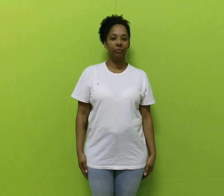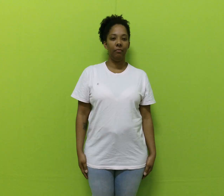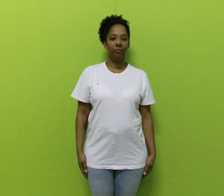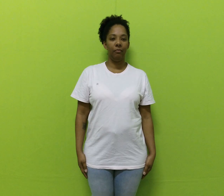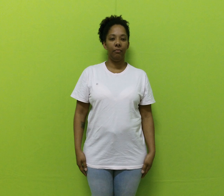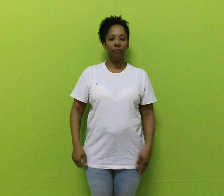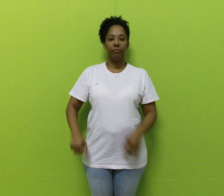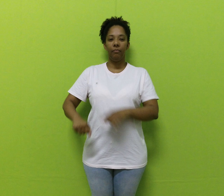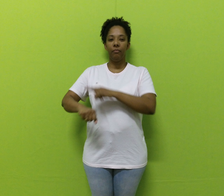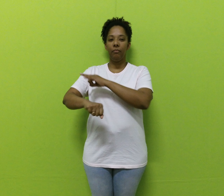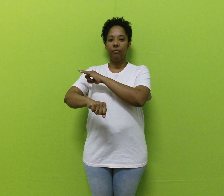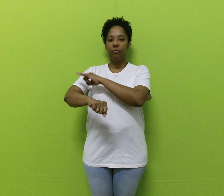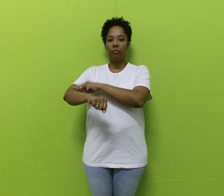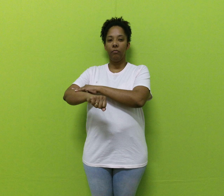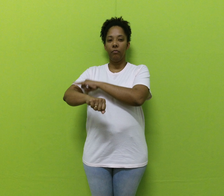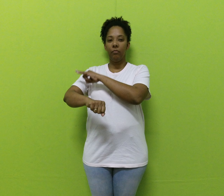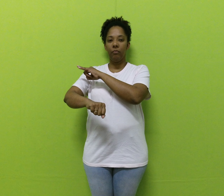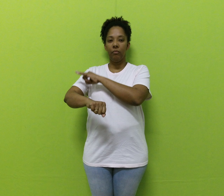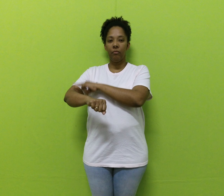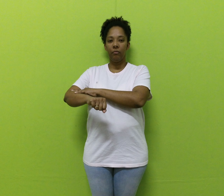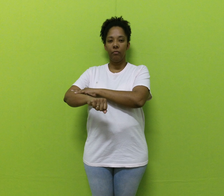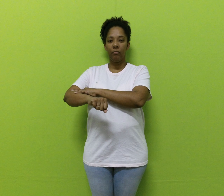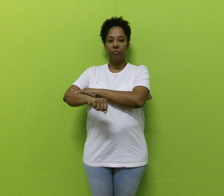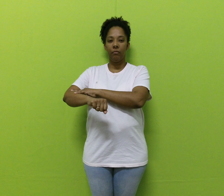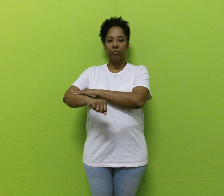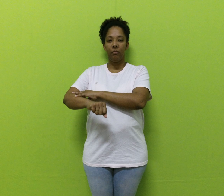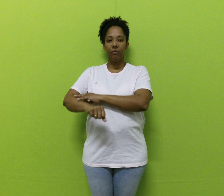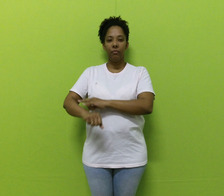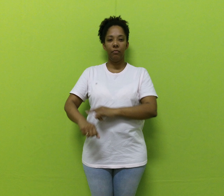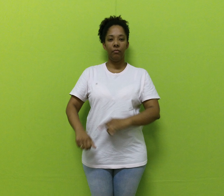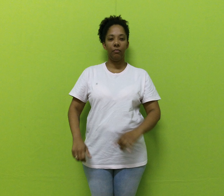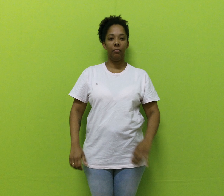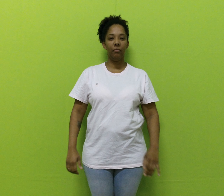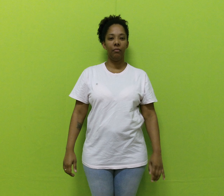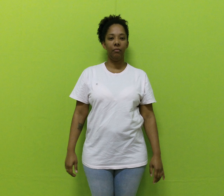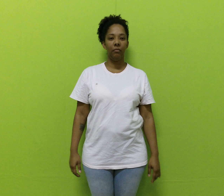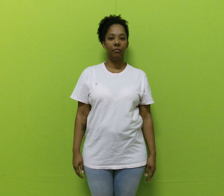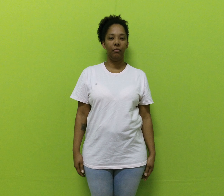banheiro